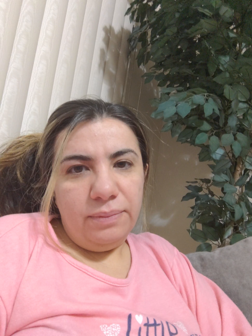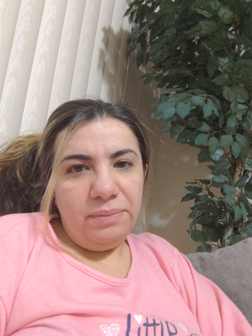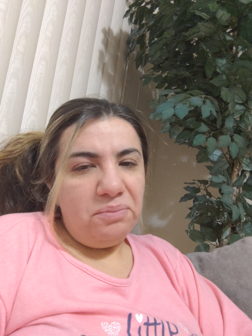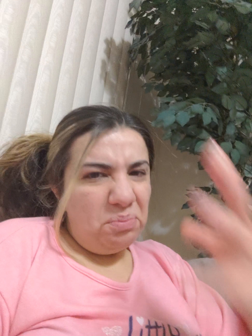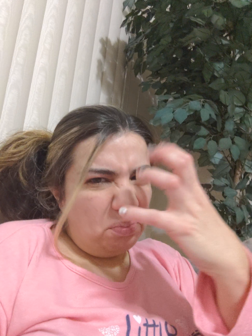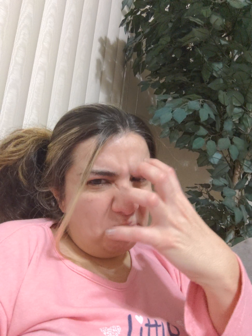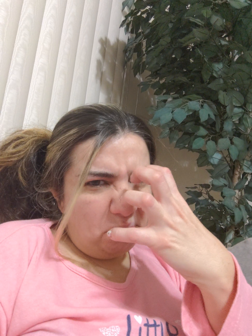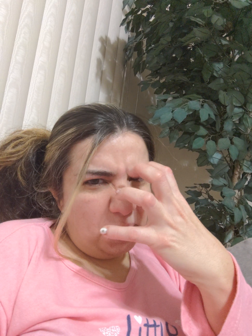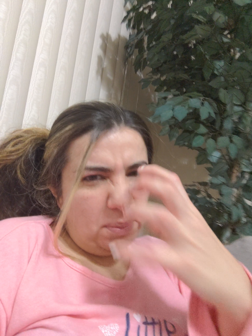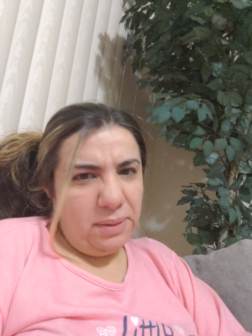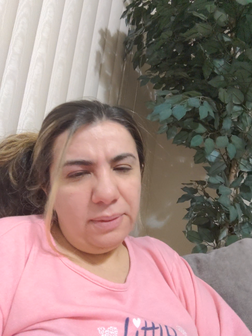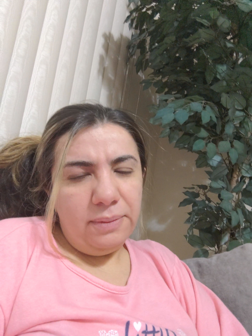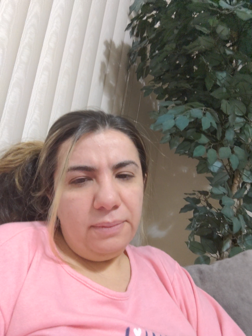mad